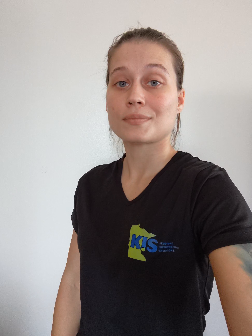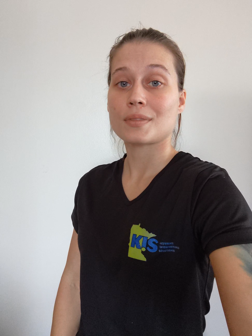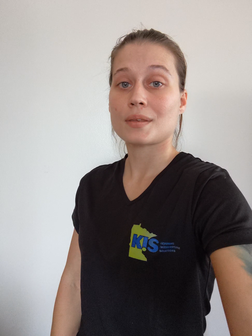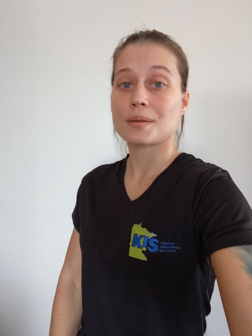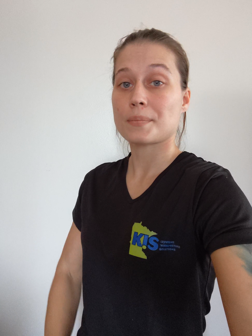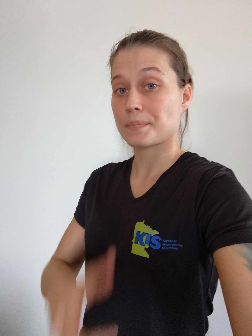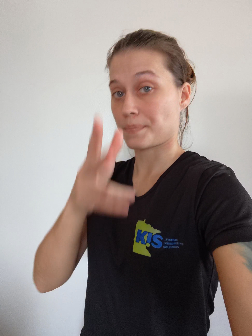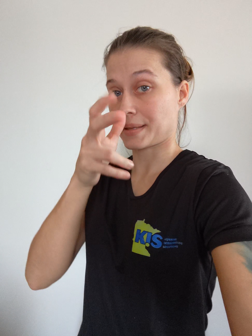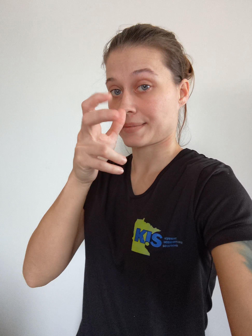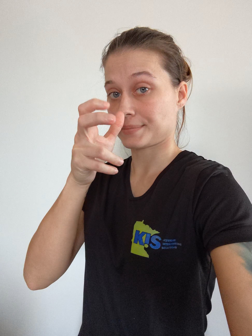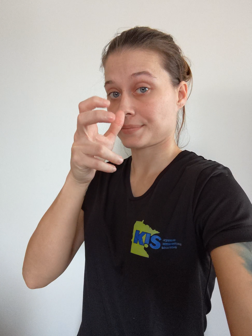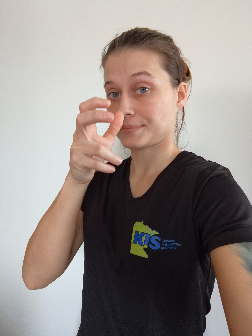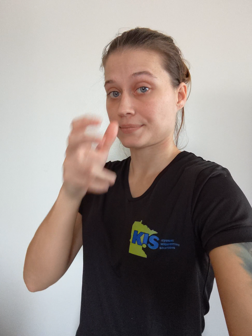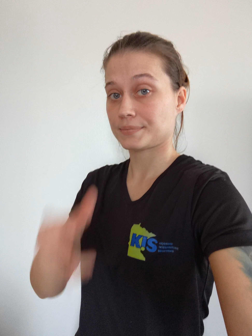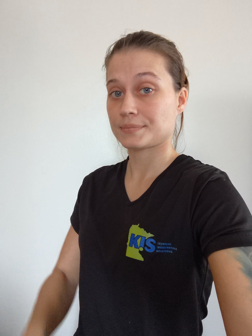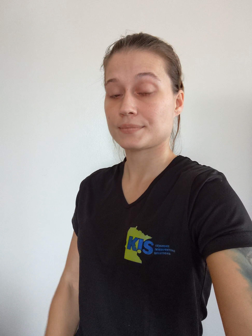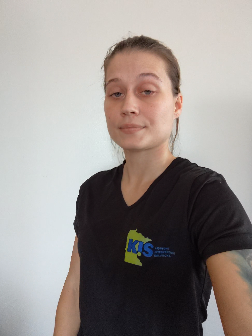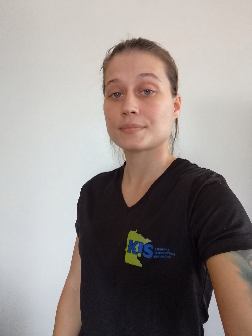bug